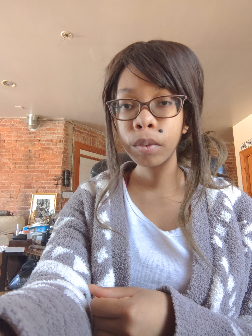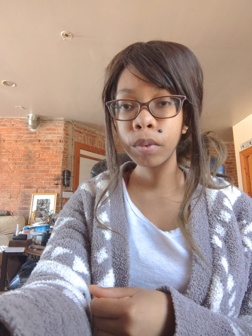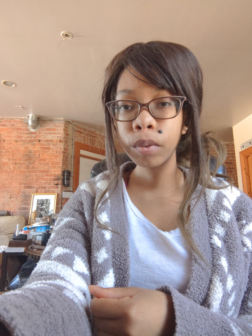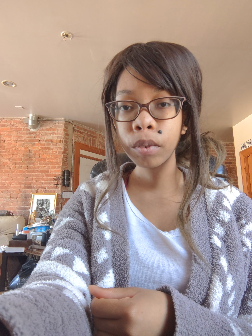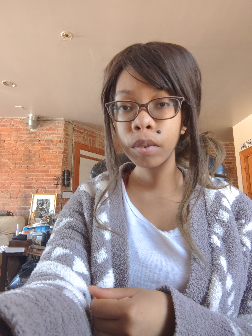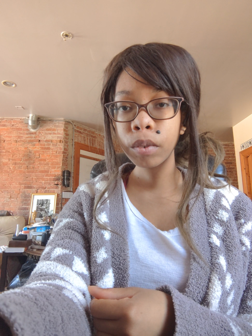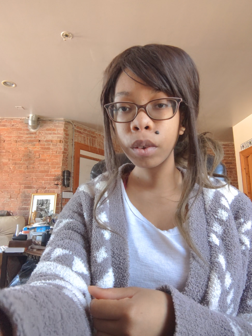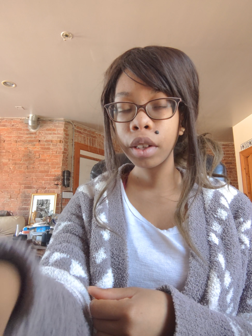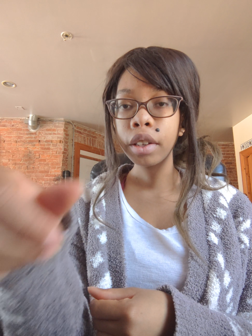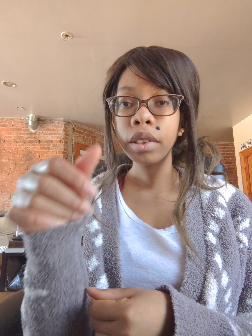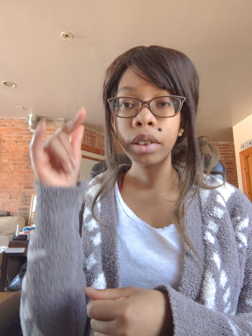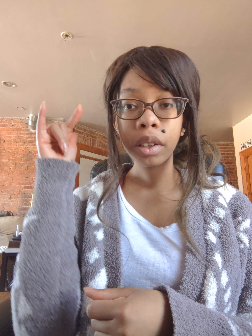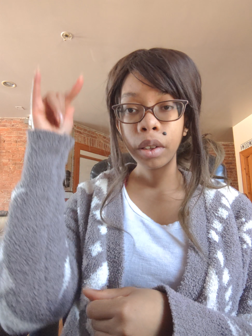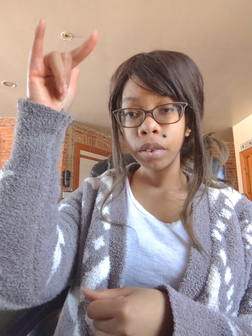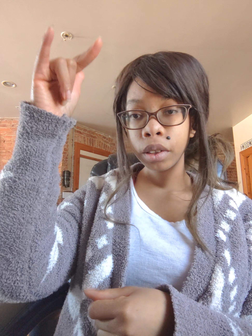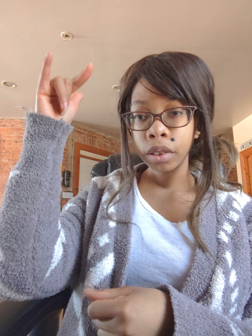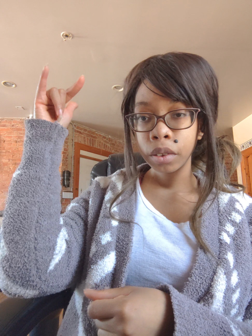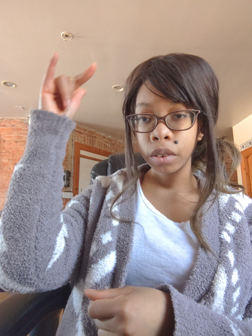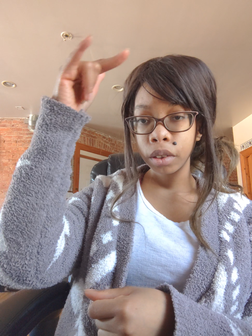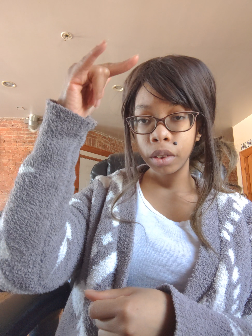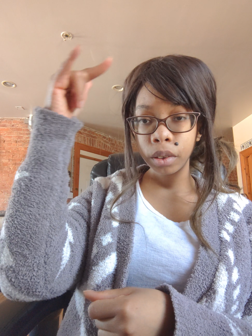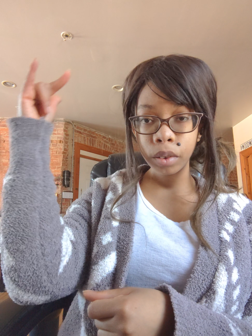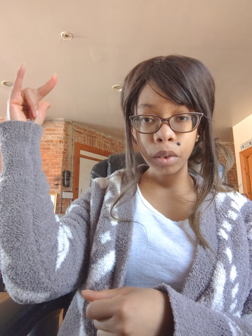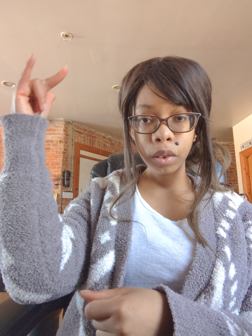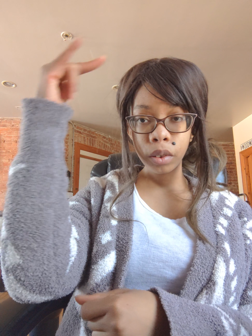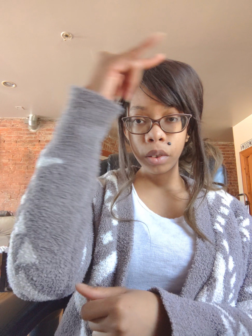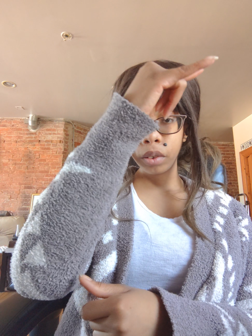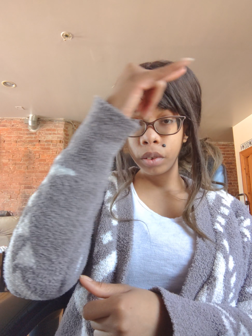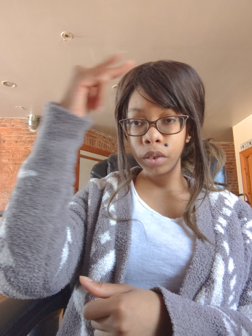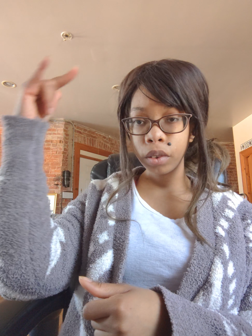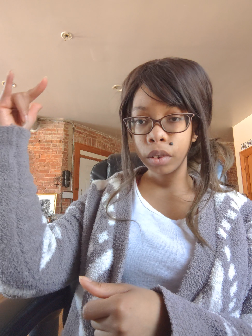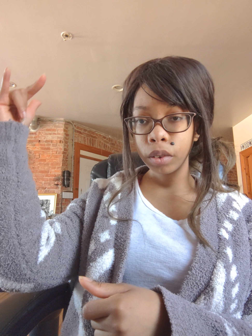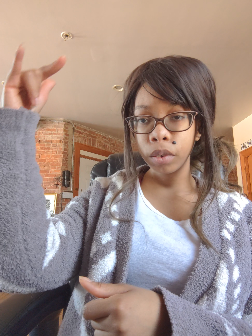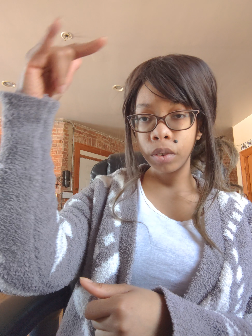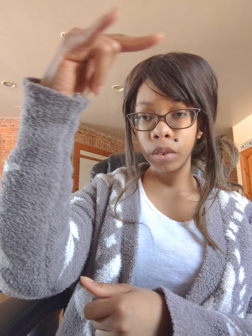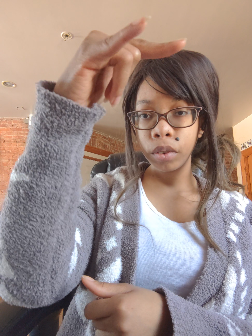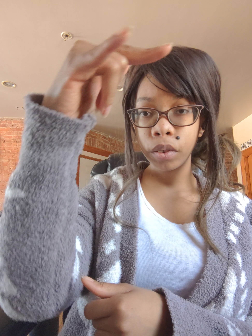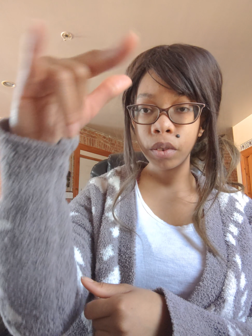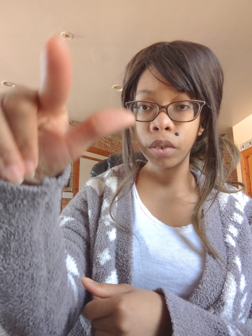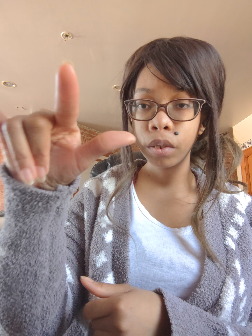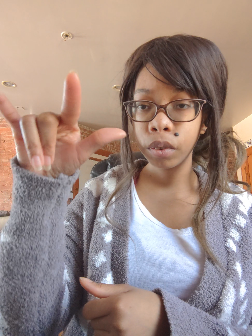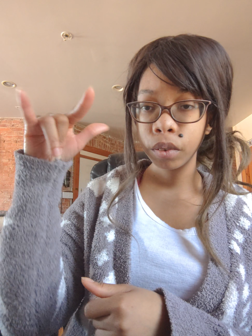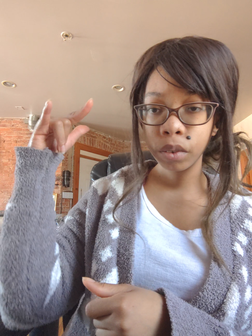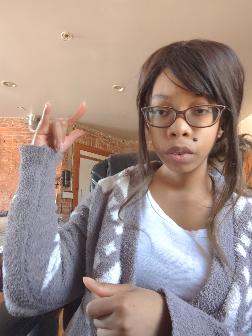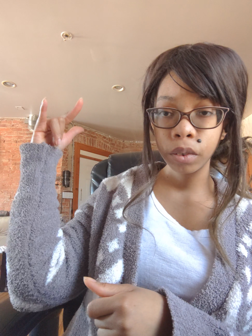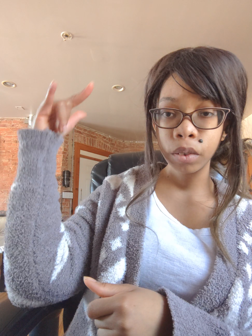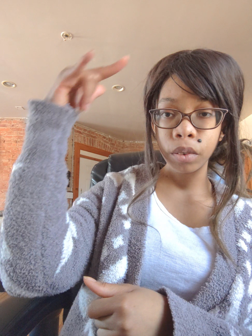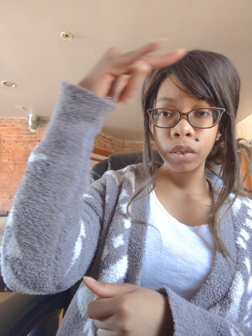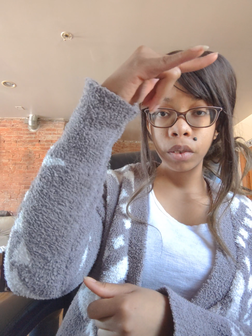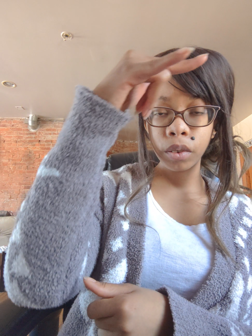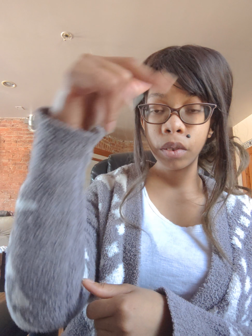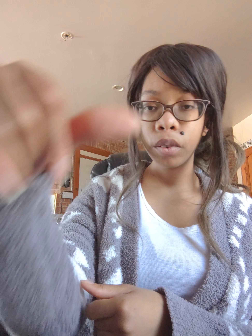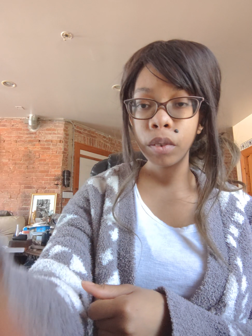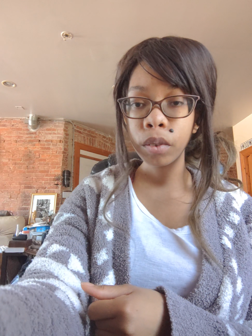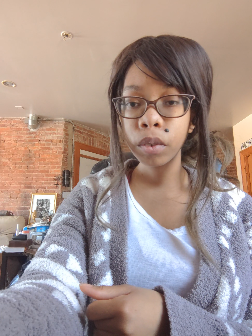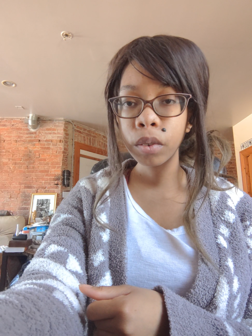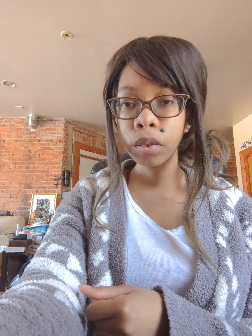airplane